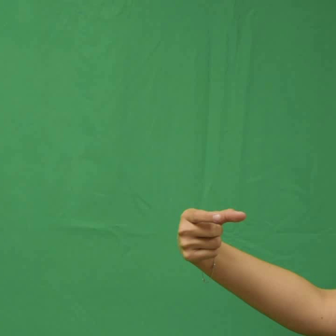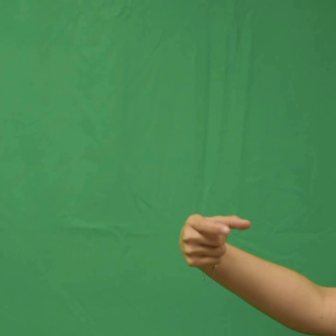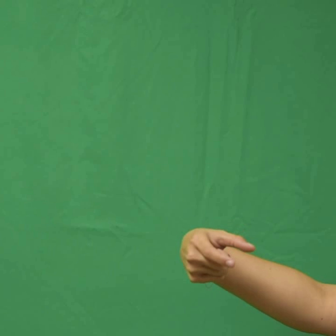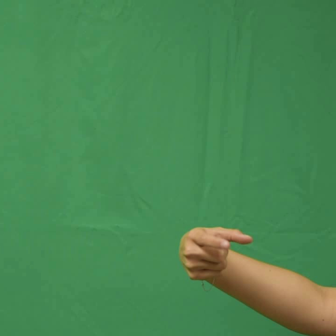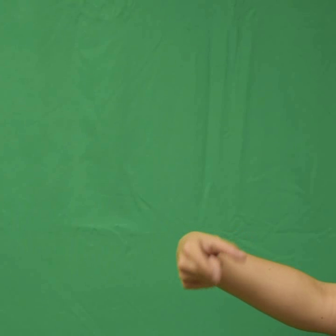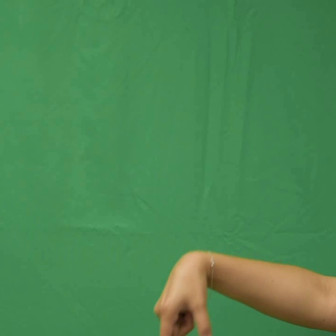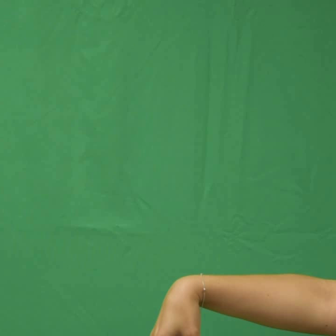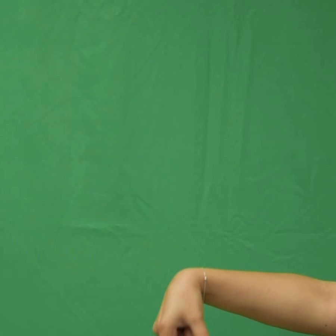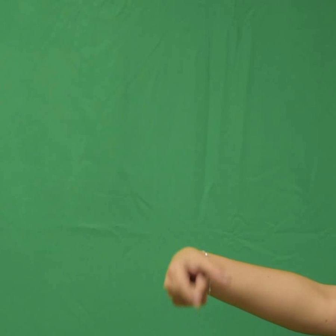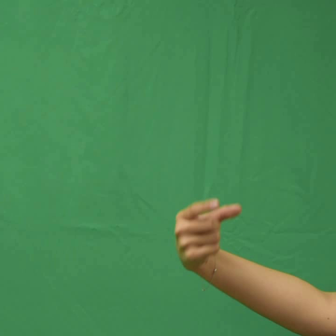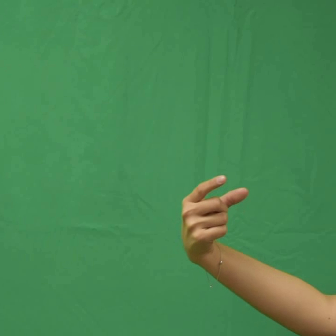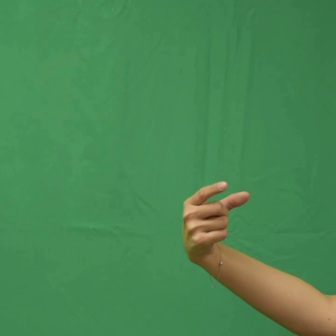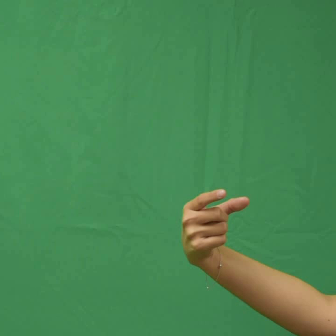Q